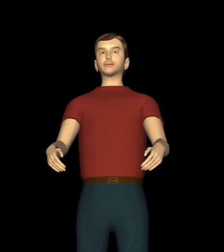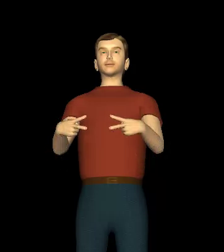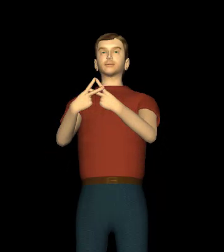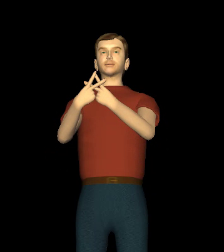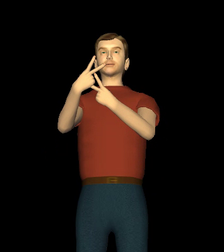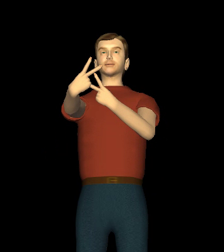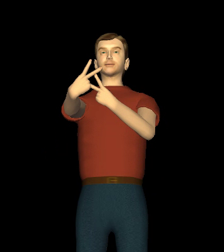أمام